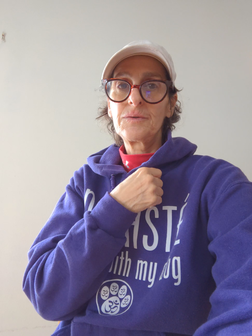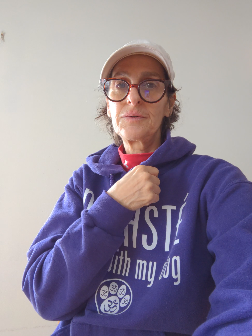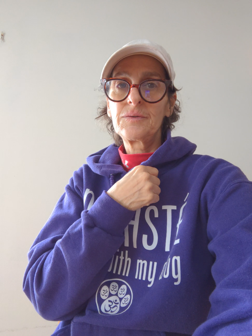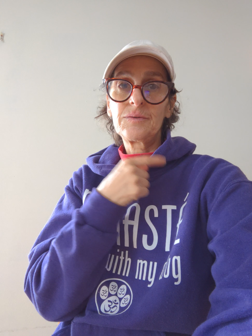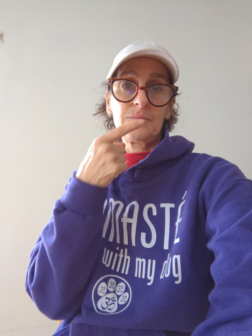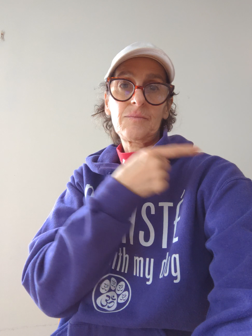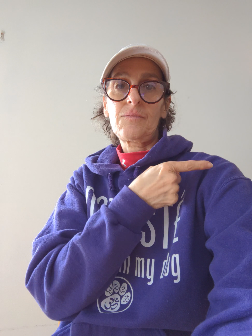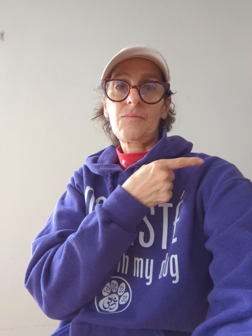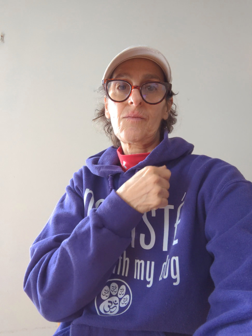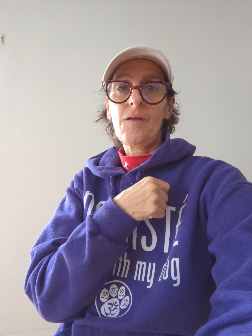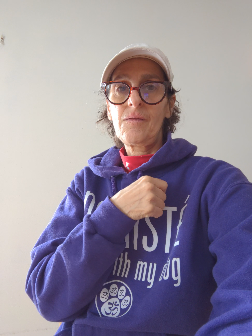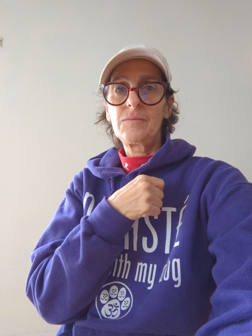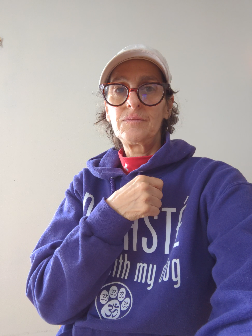he/she/it